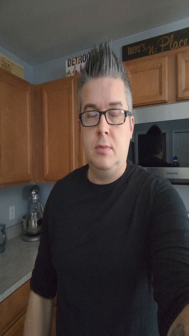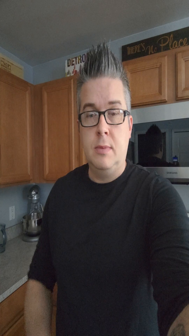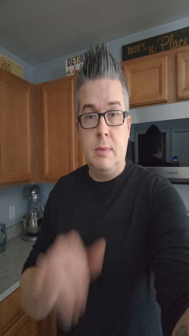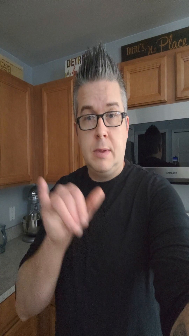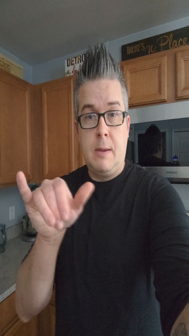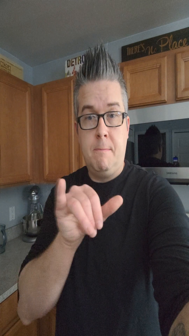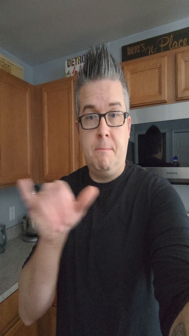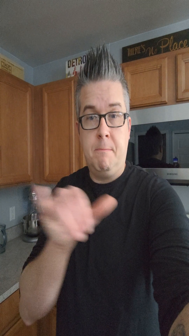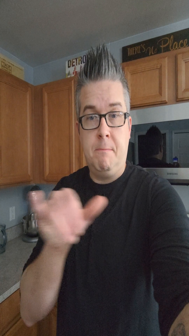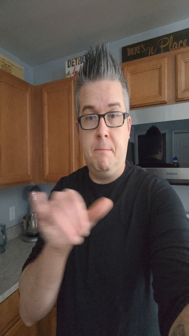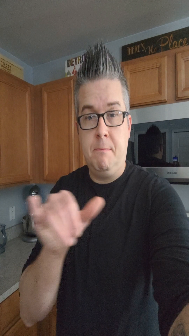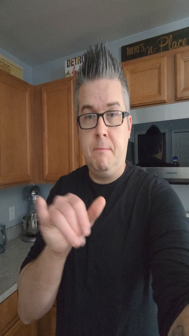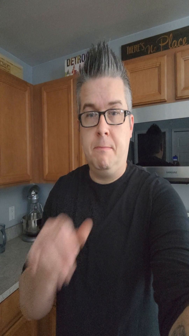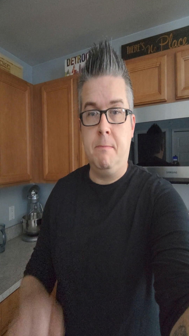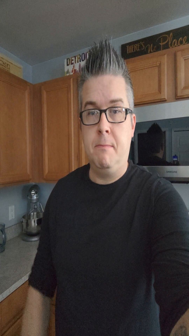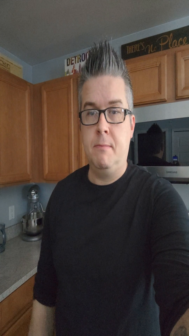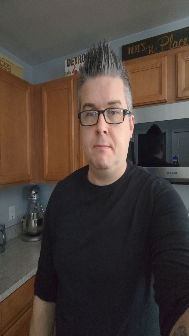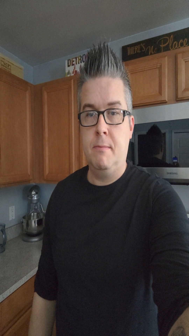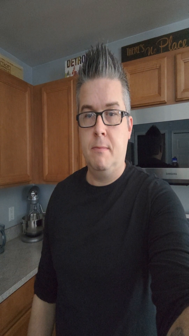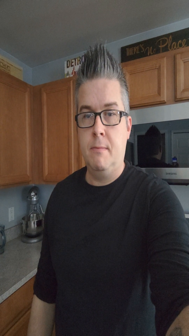same